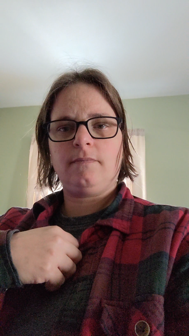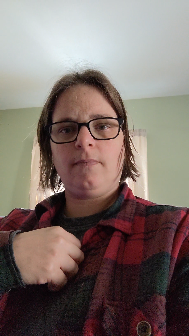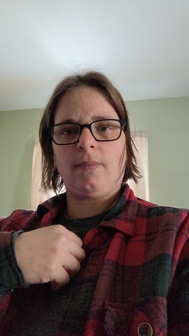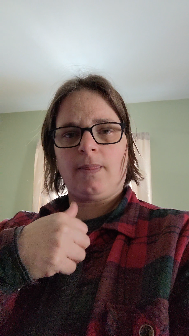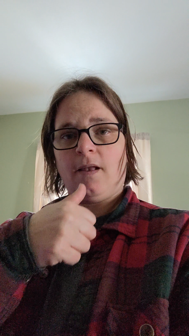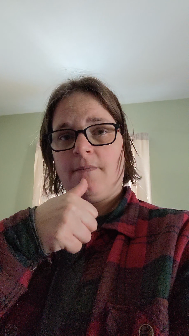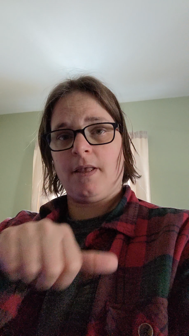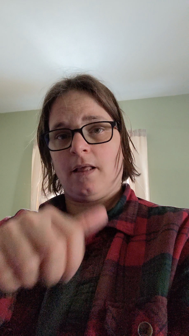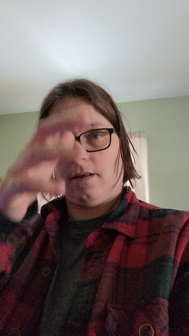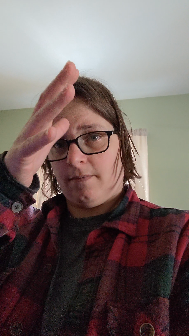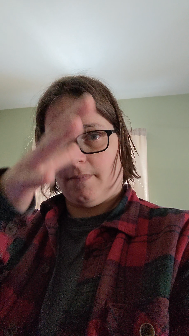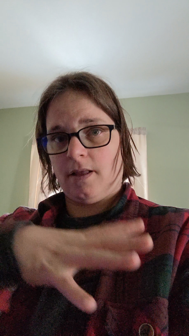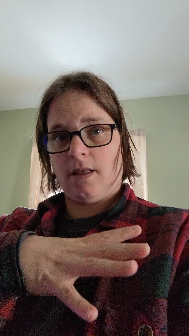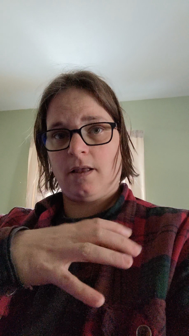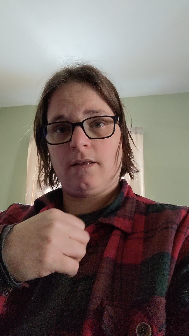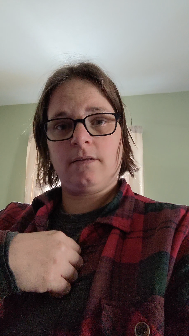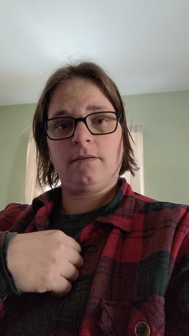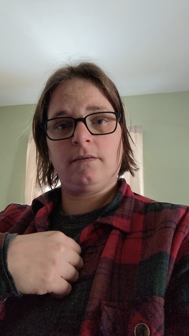mailman